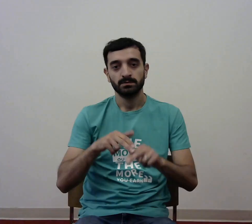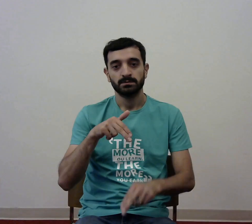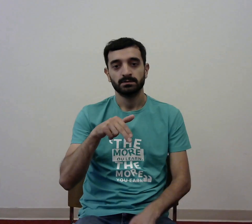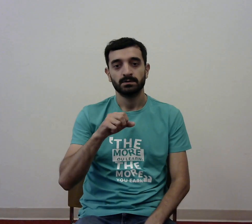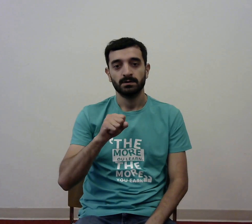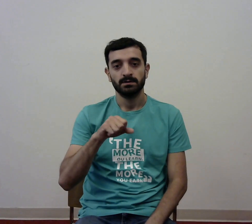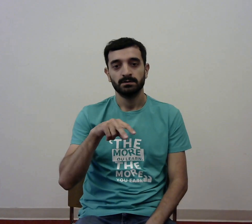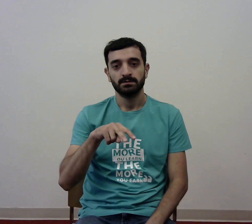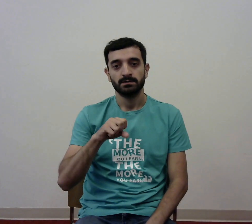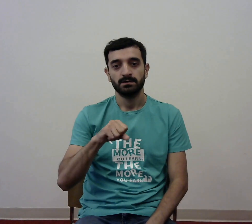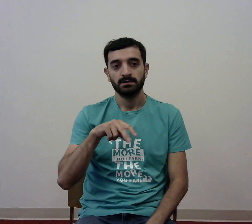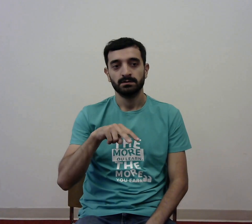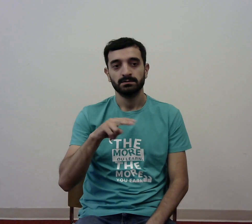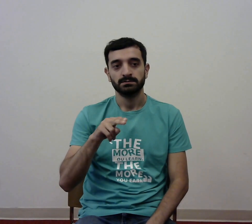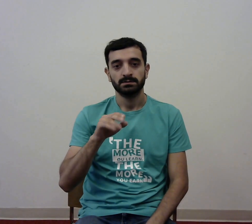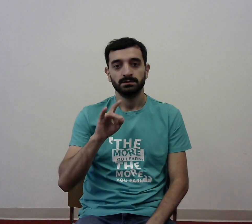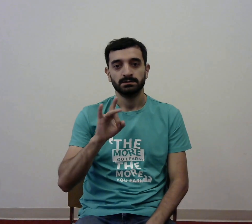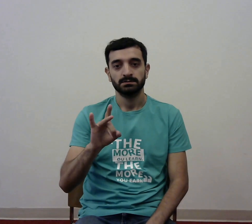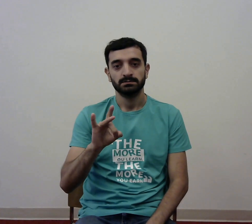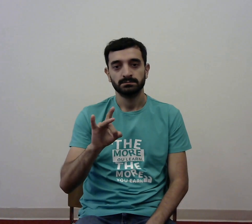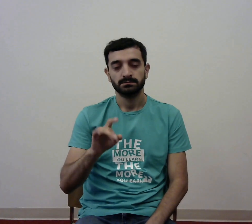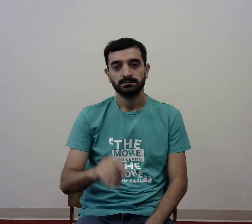halaldır